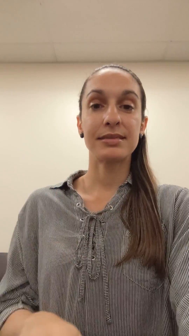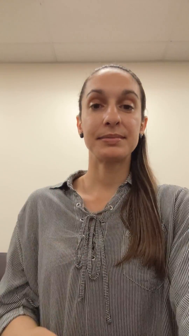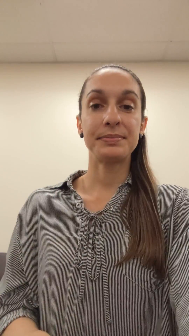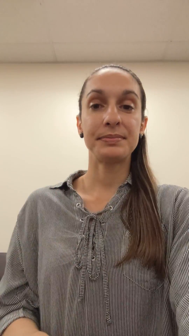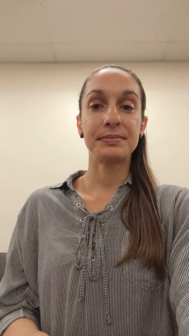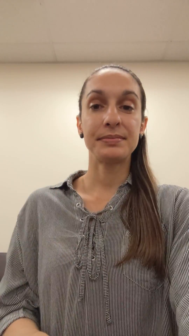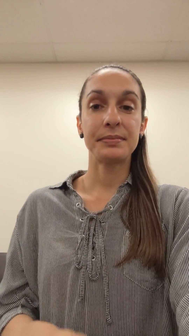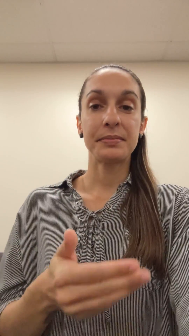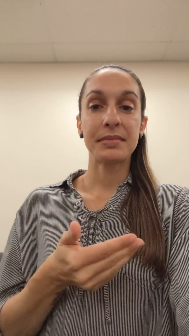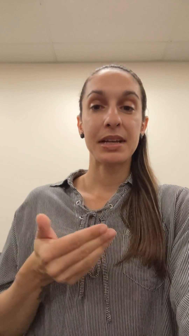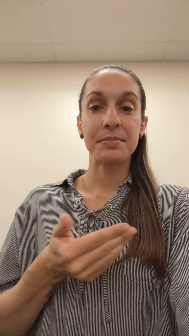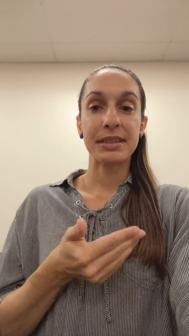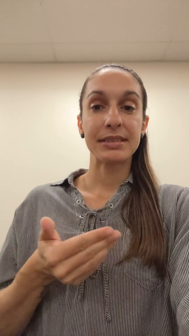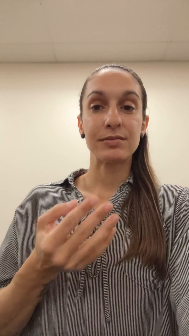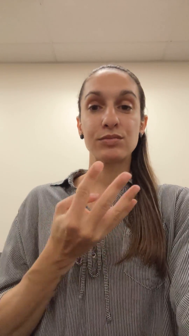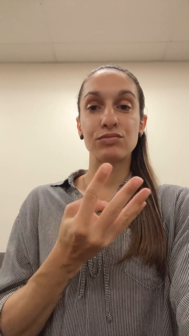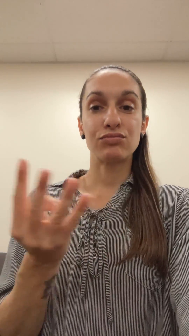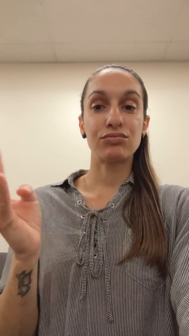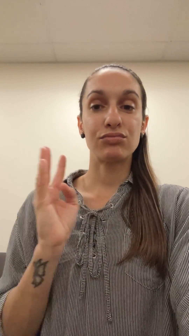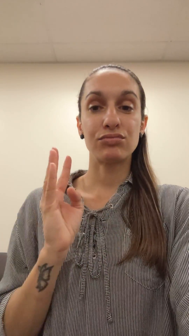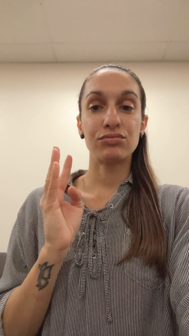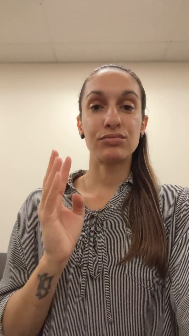crib